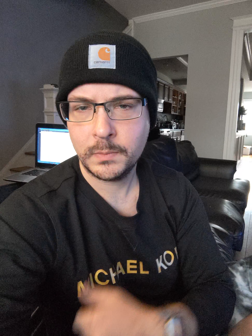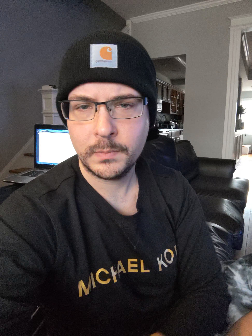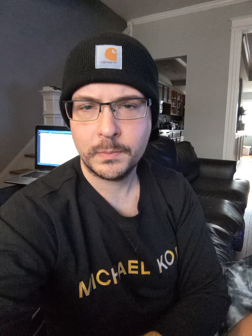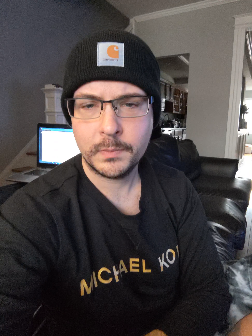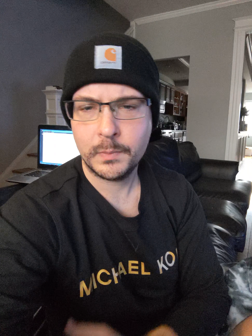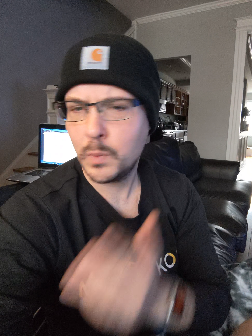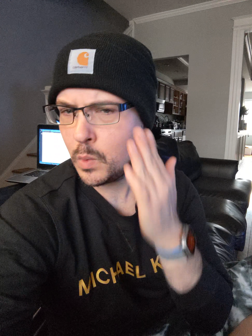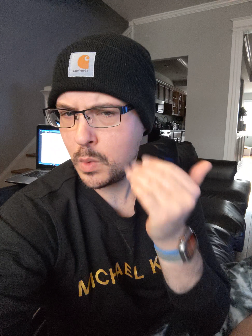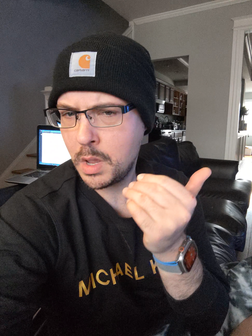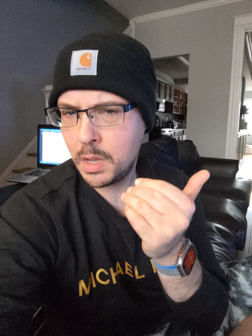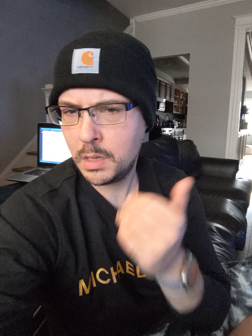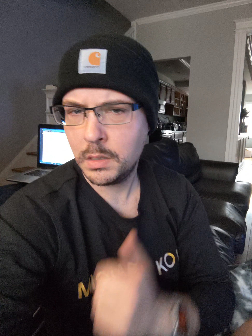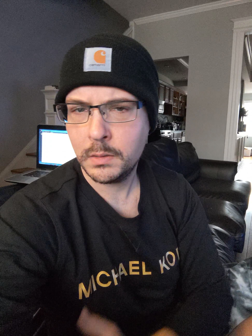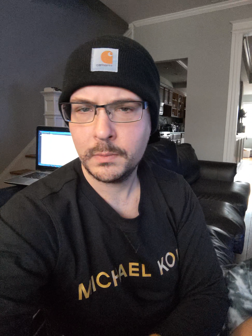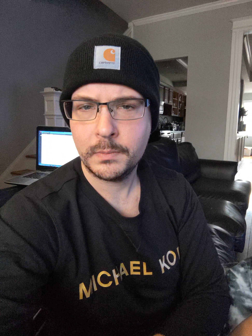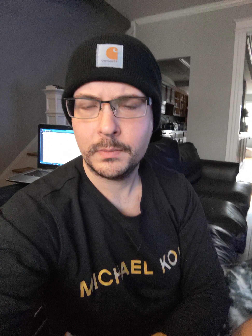why